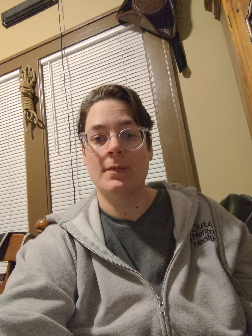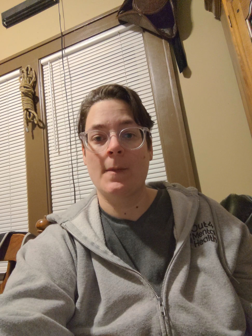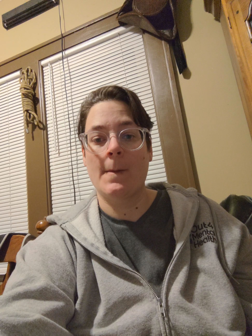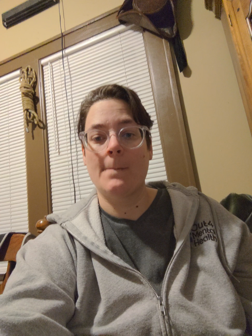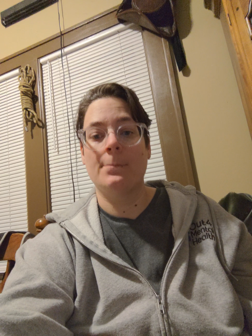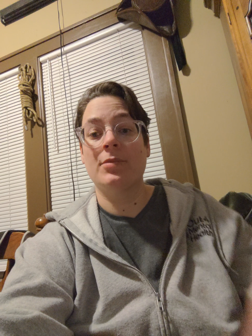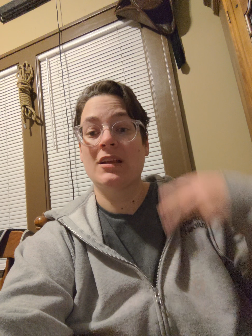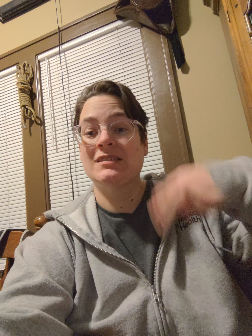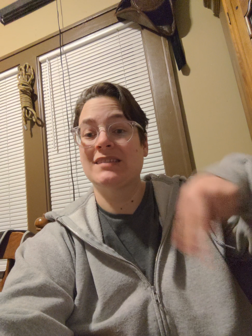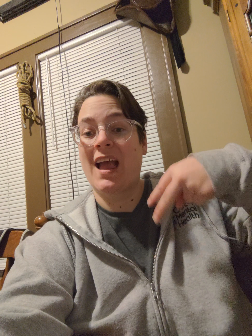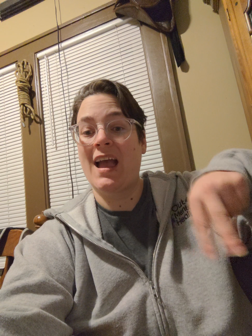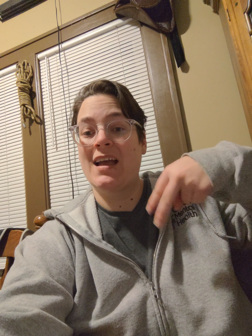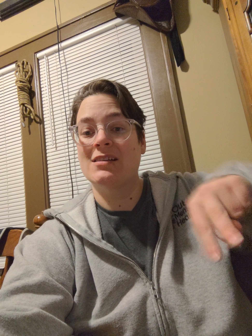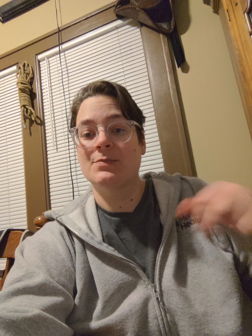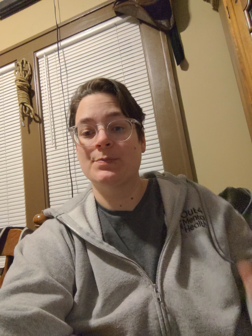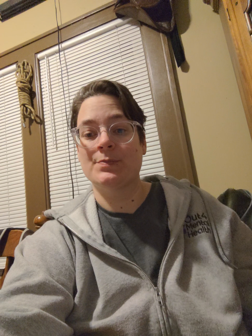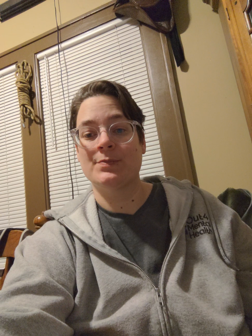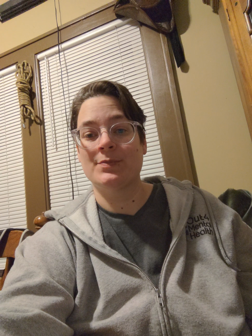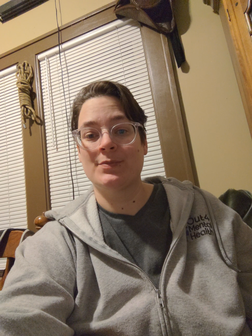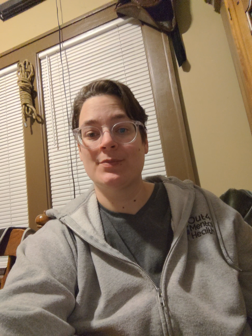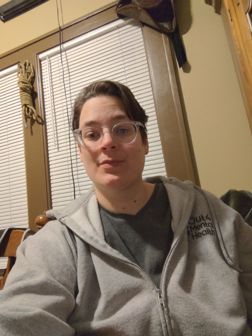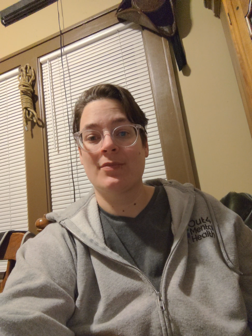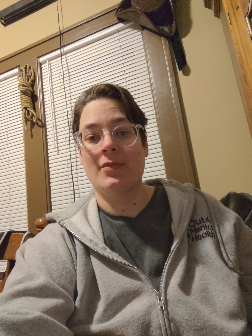dance